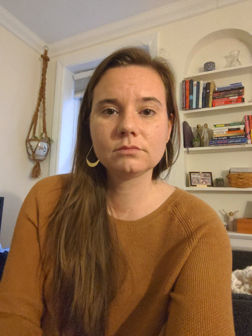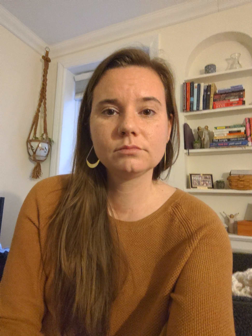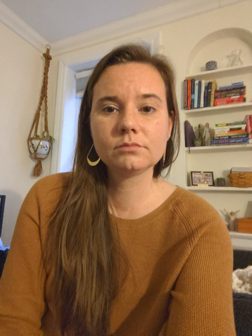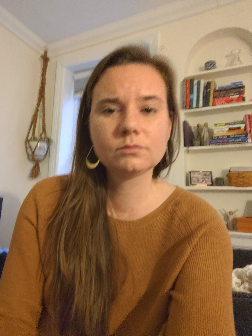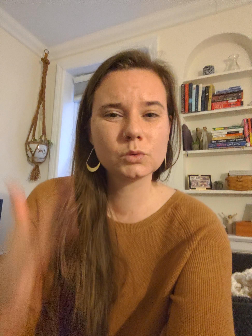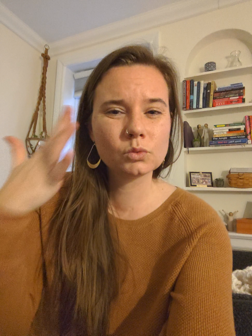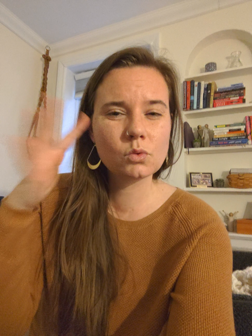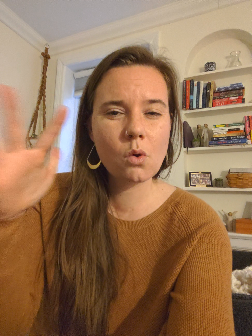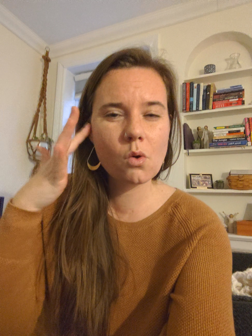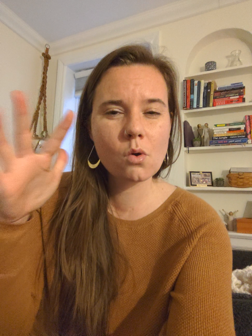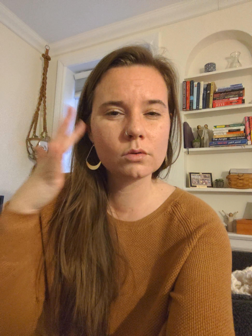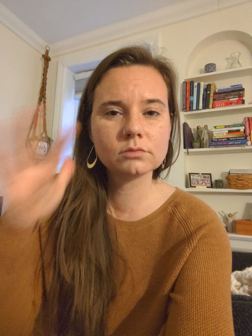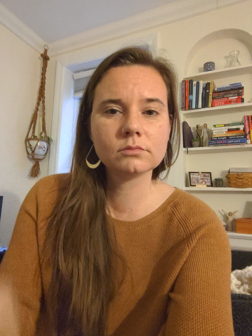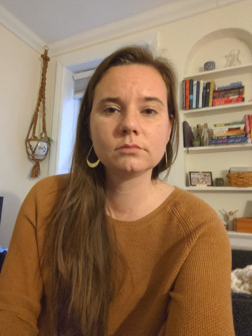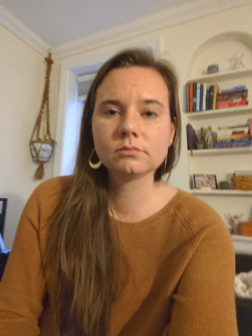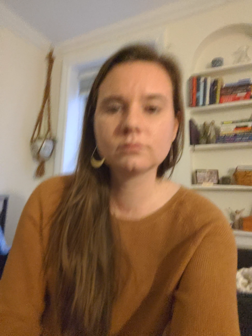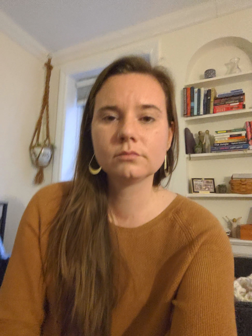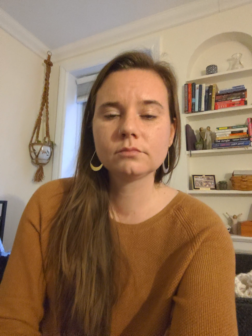noisy